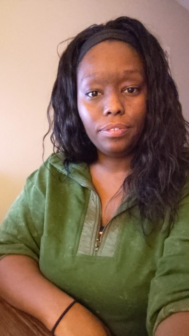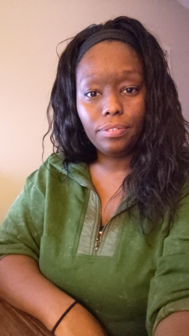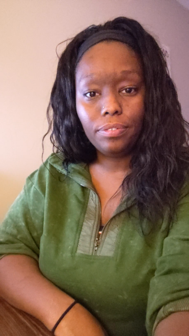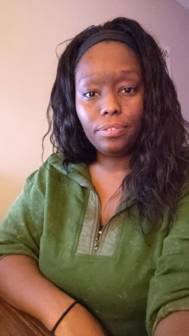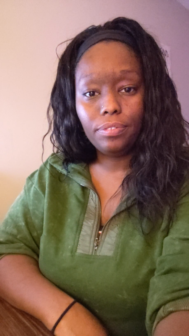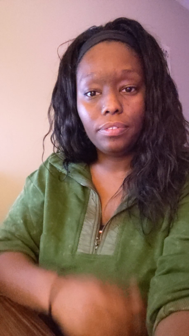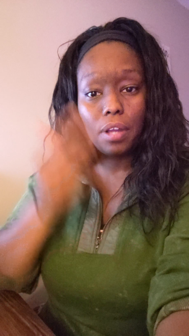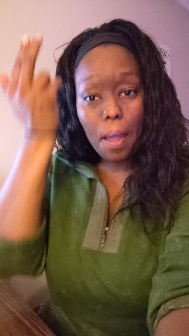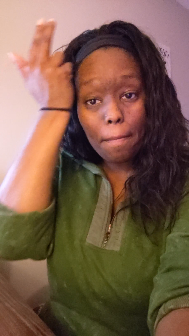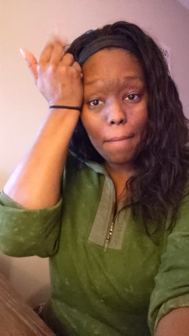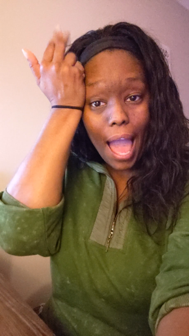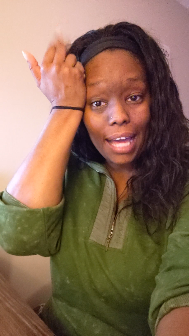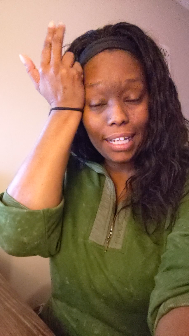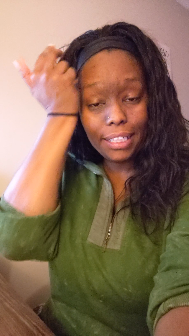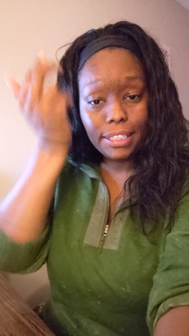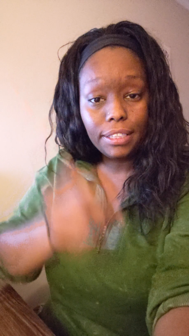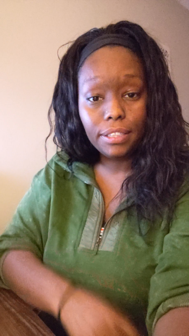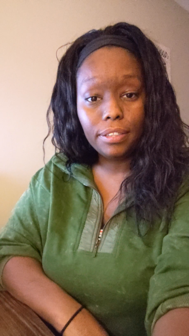bunny